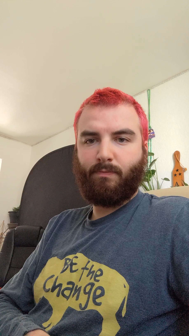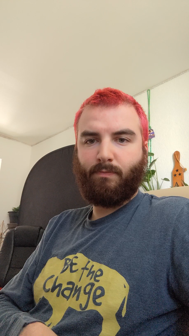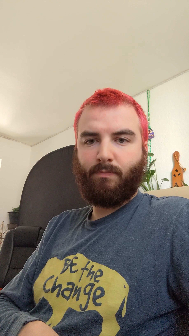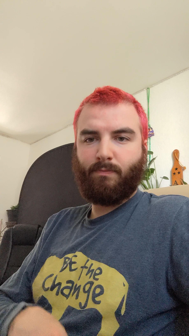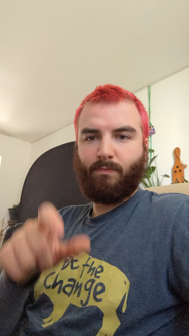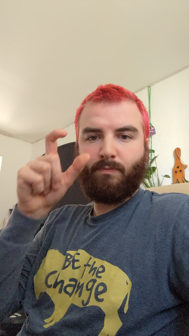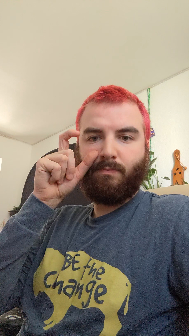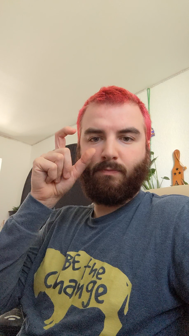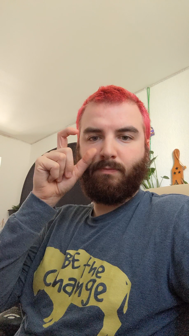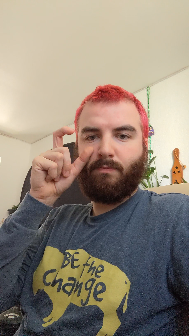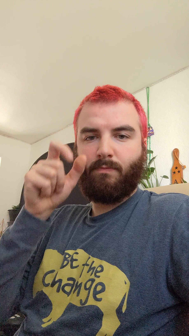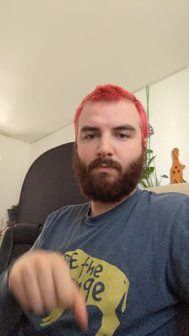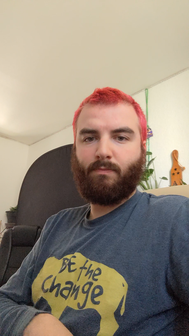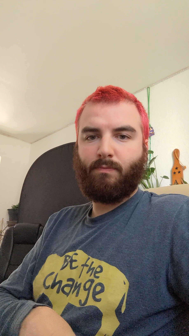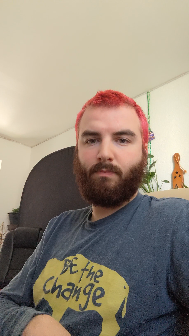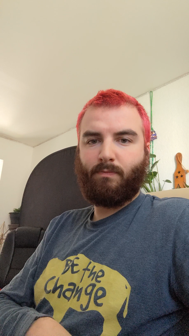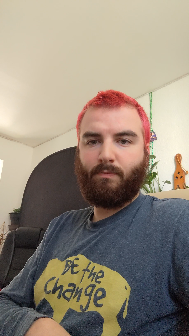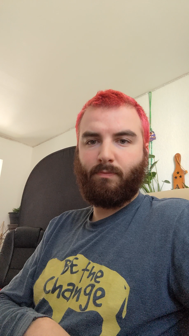glasses